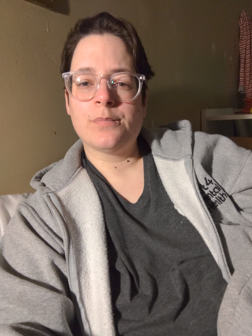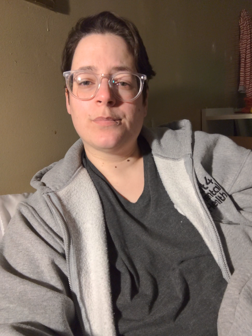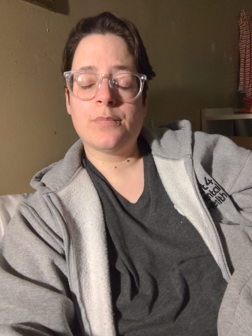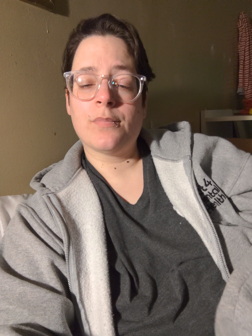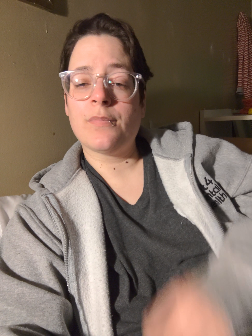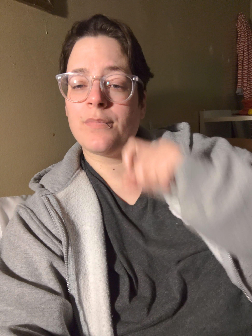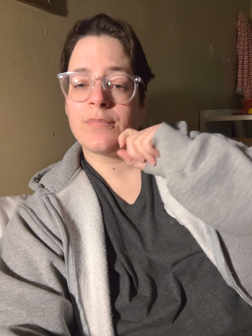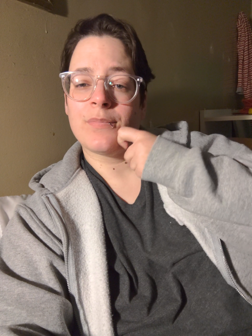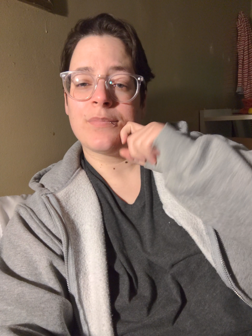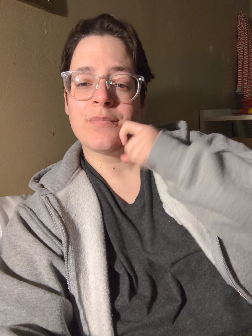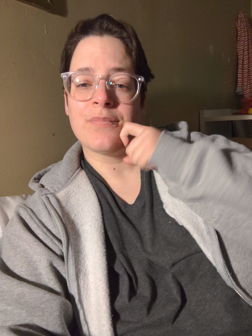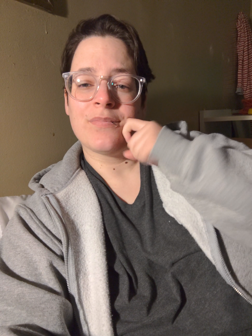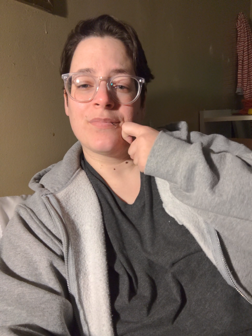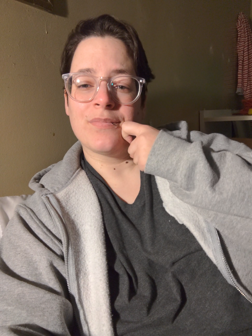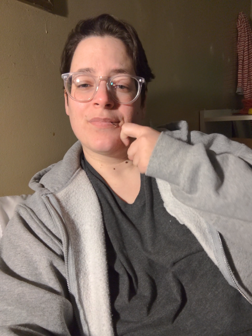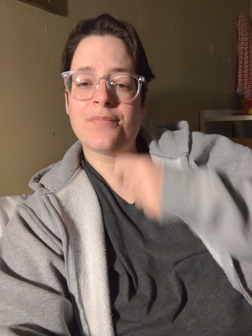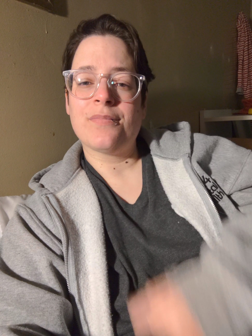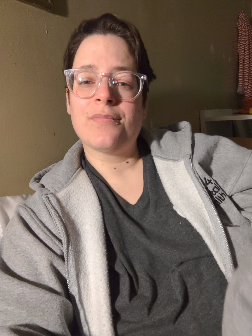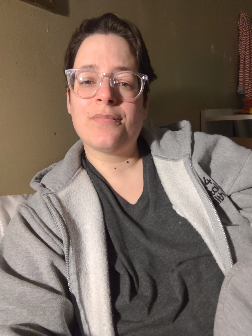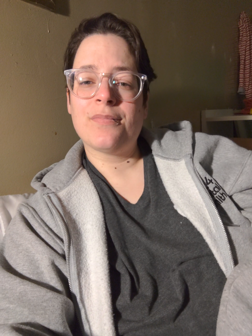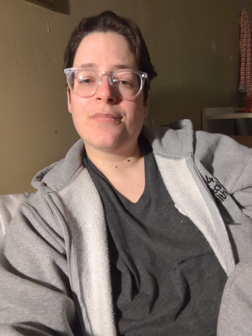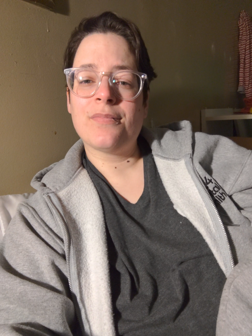apple